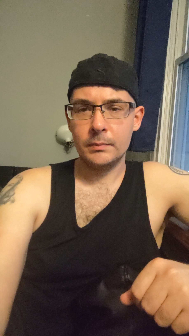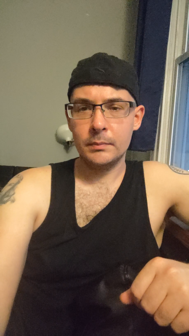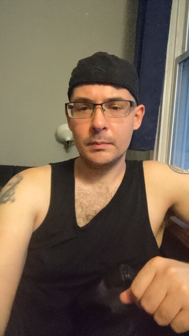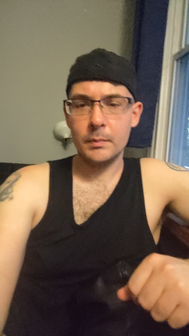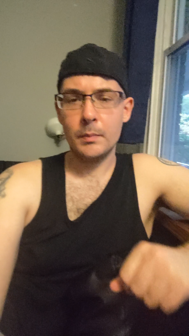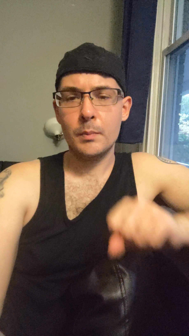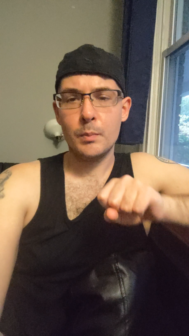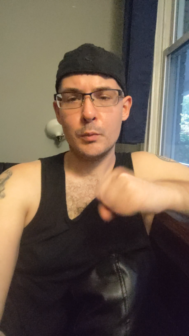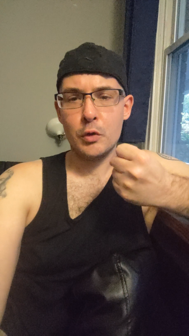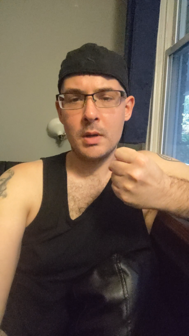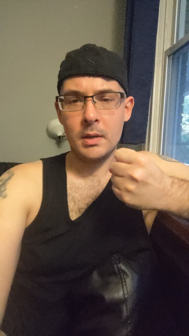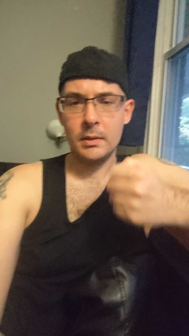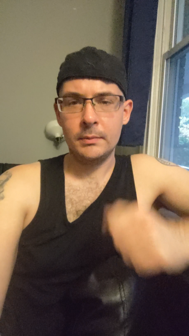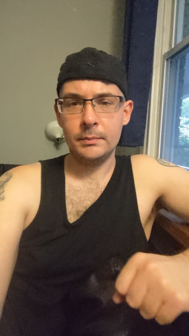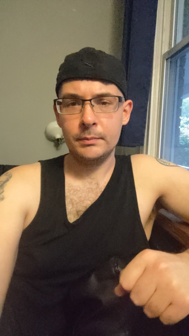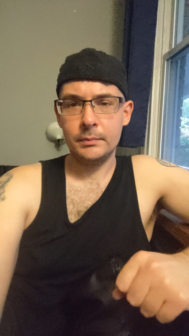break